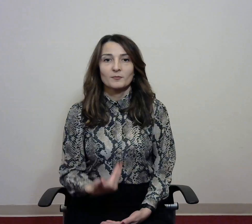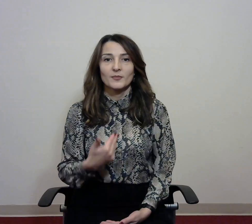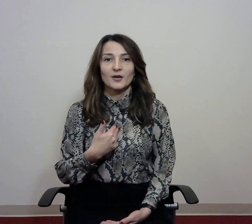mən